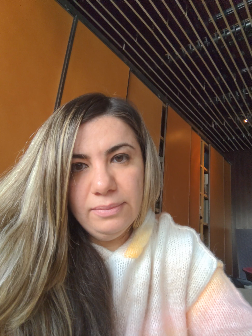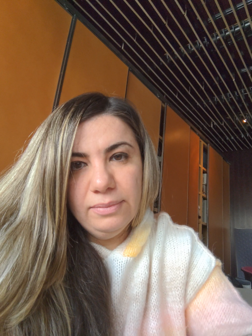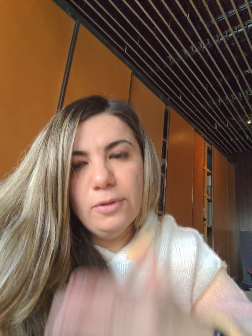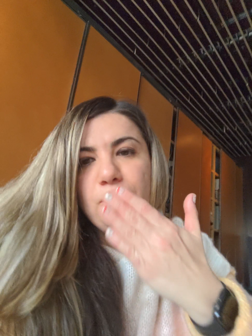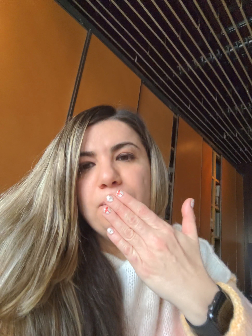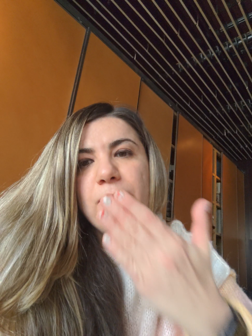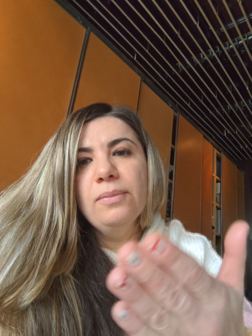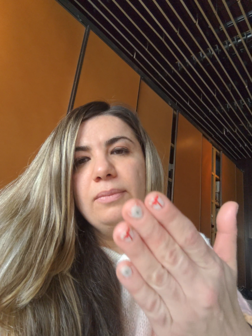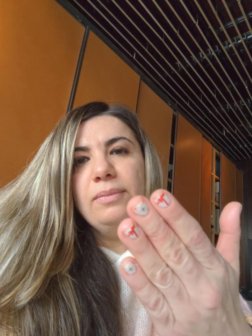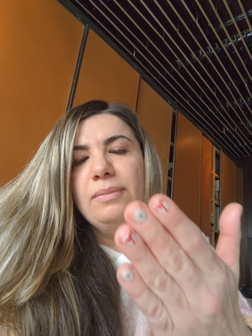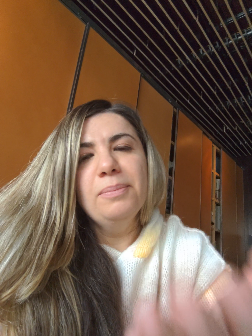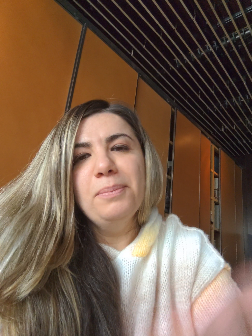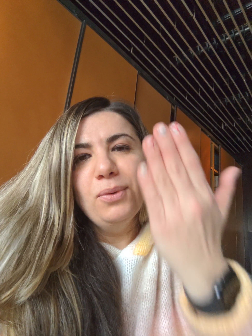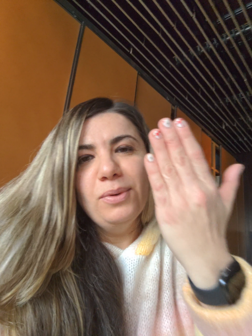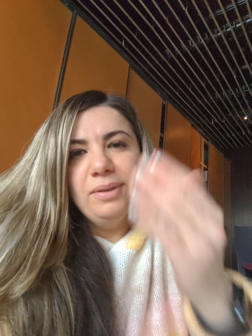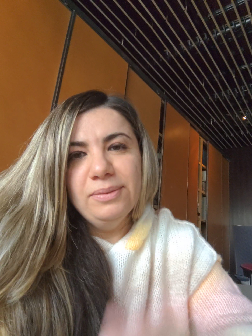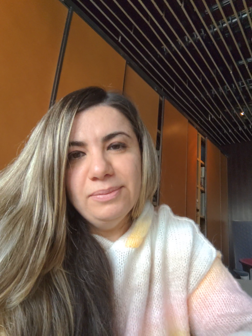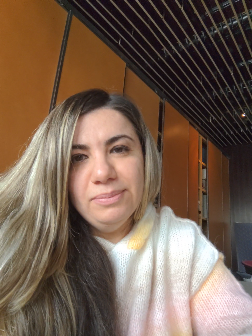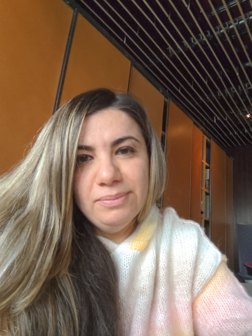morning